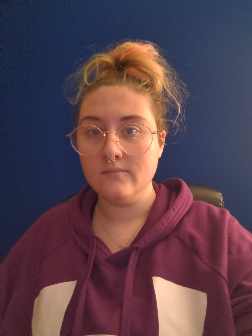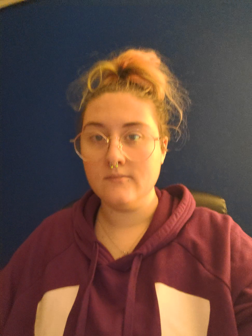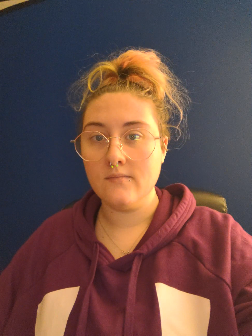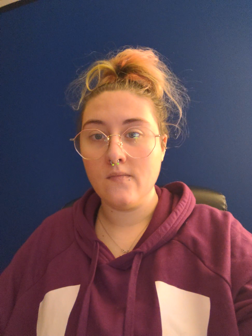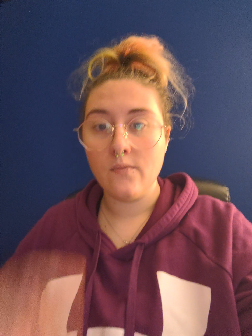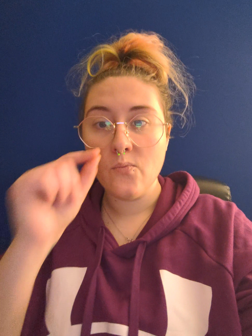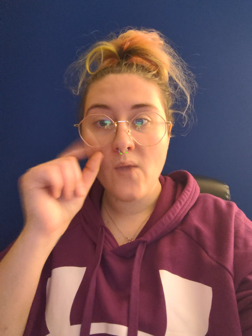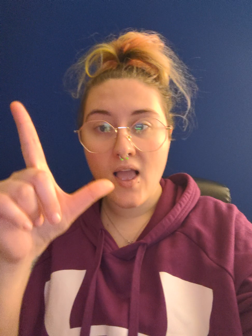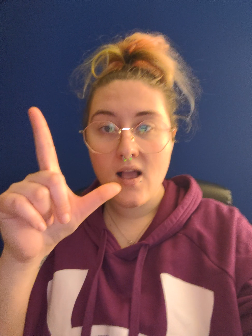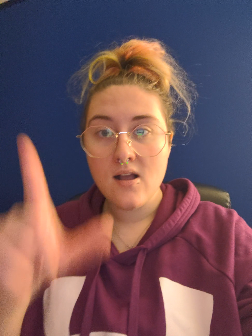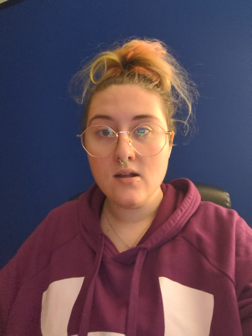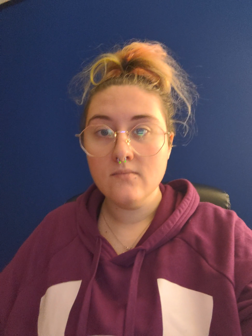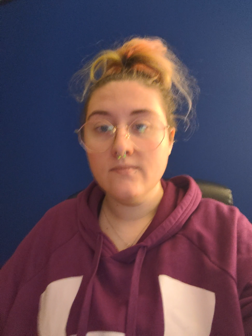awake